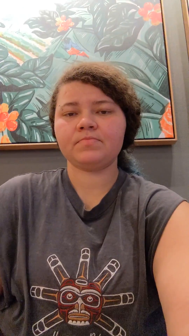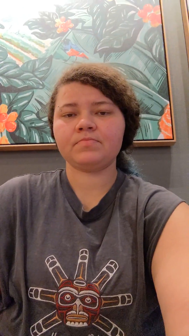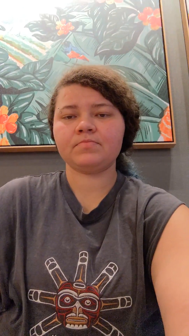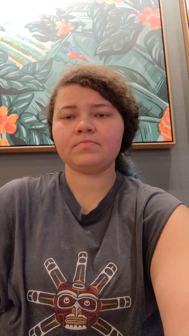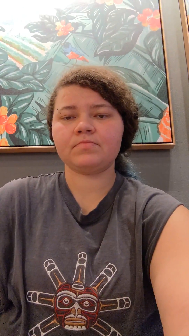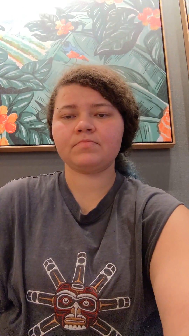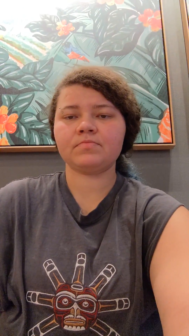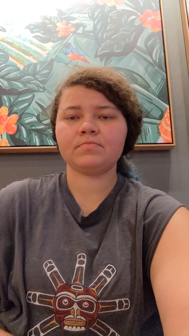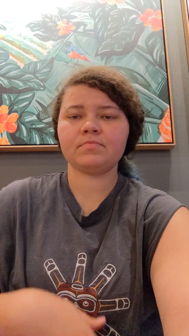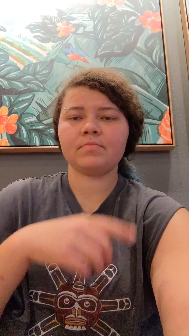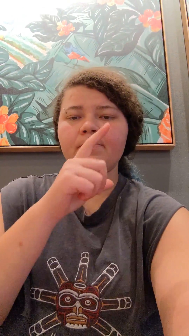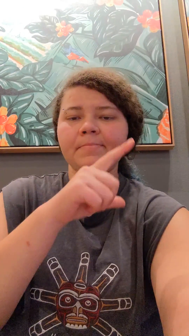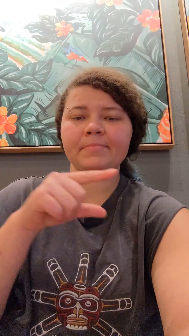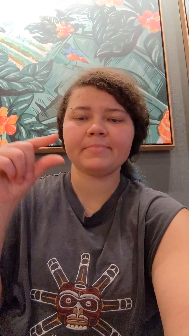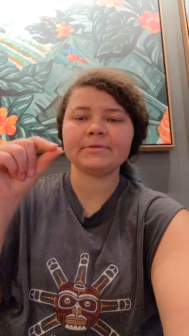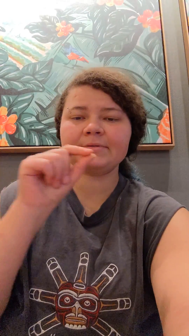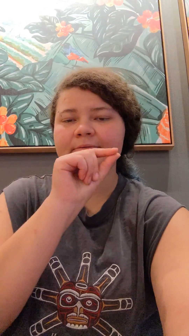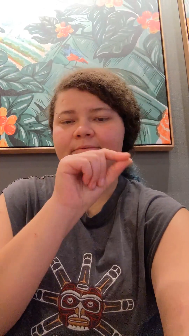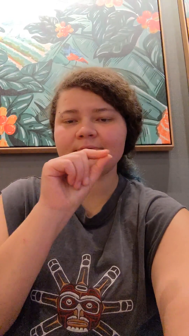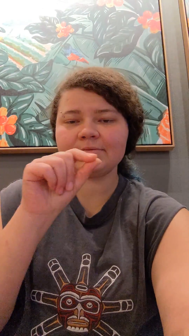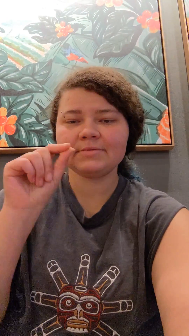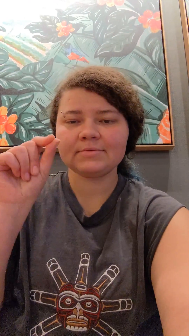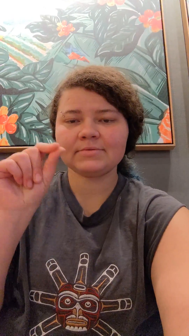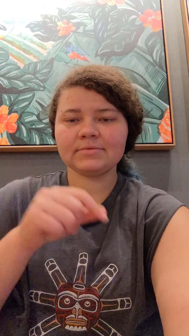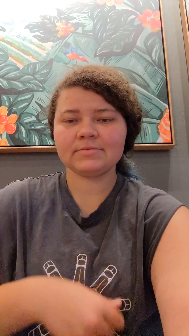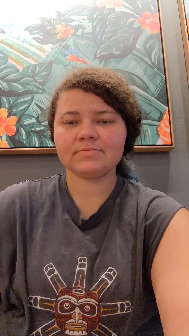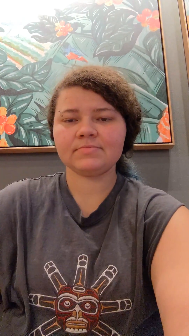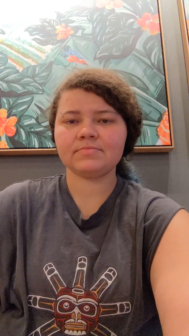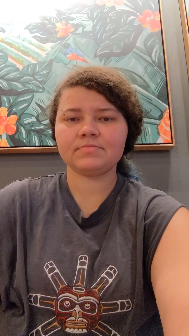peas